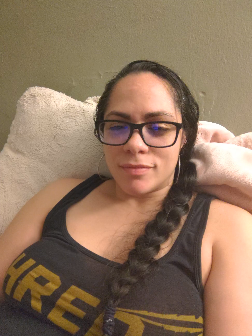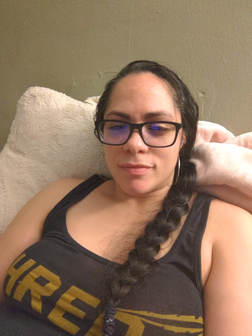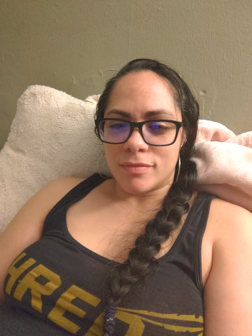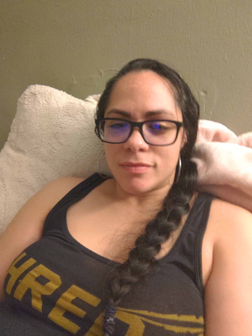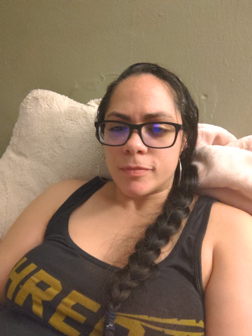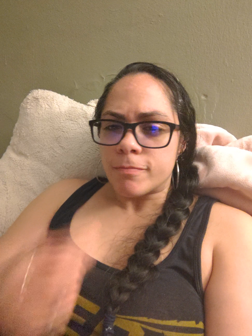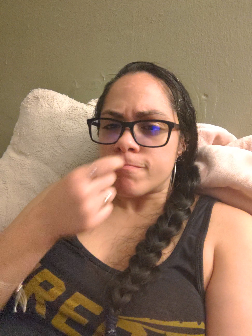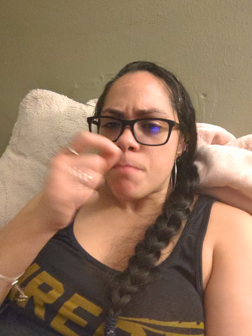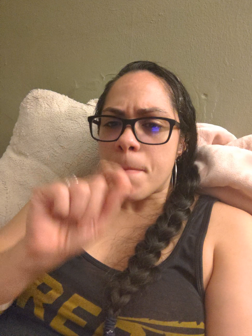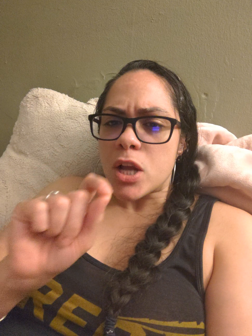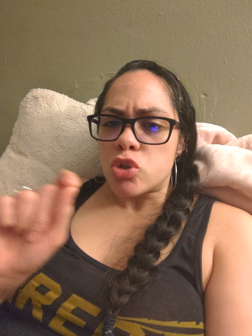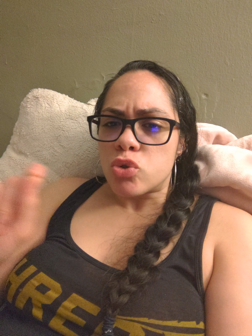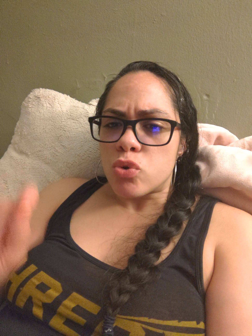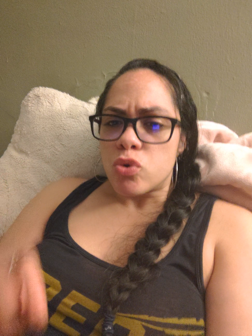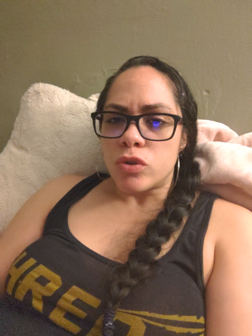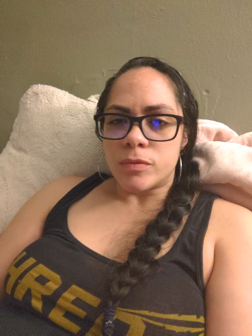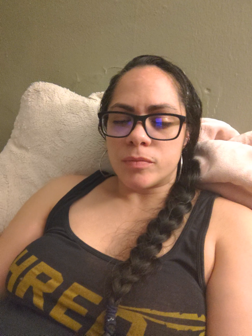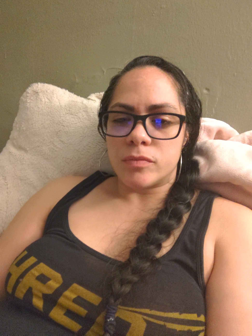pencil